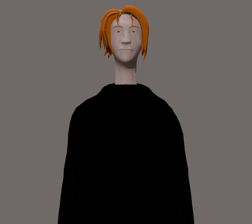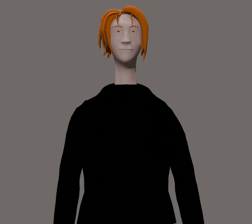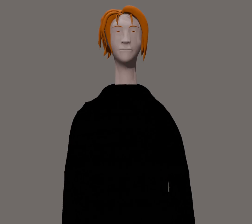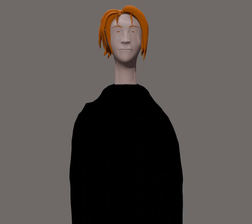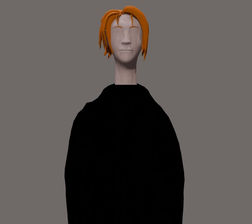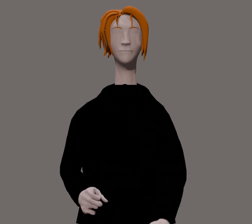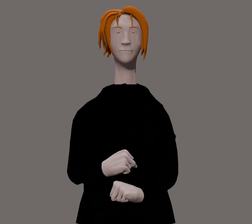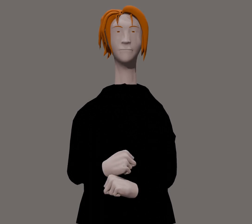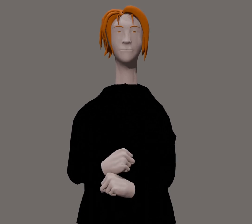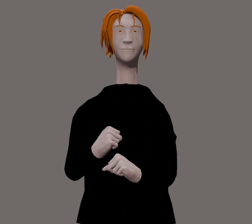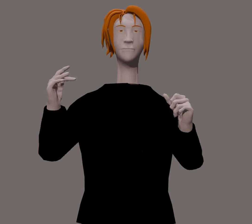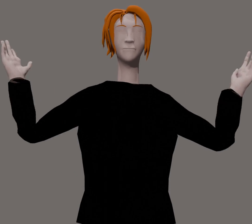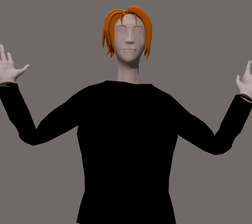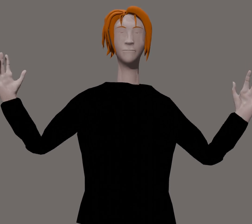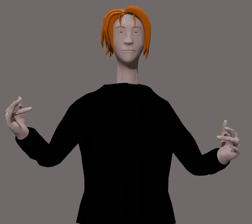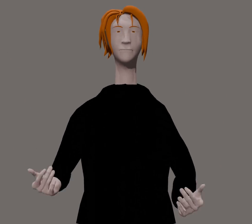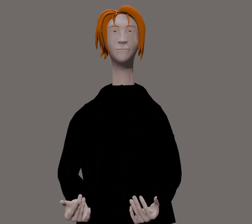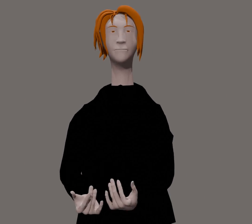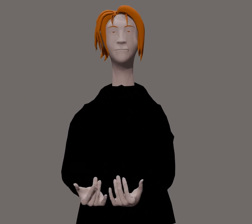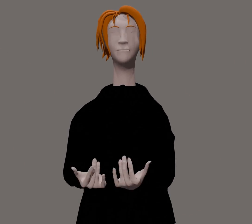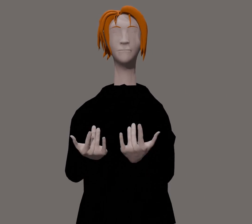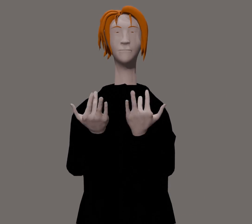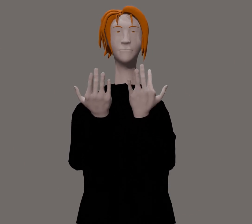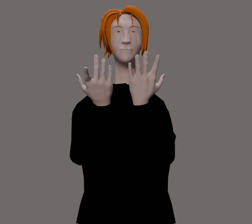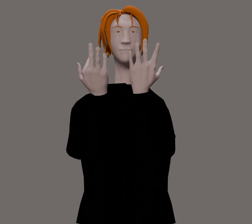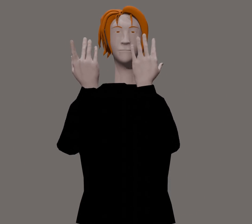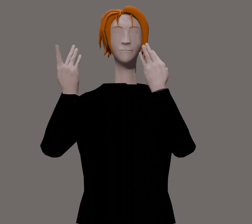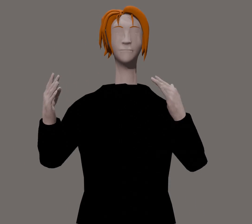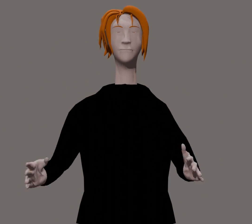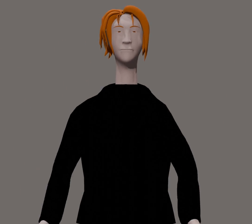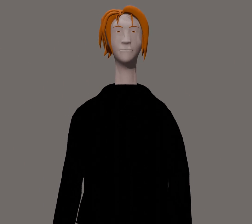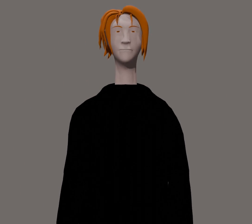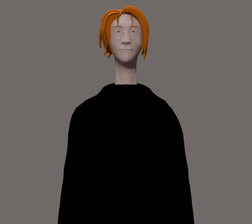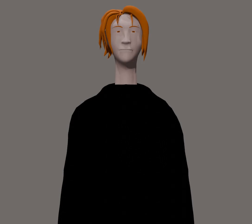Burst into Flames